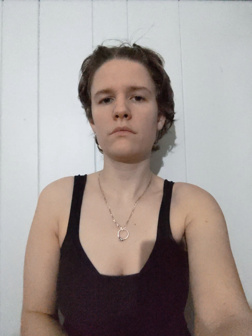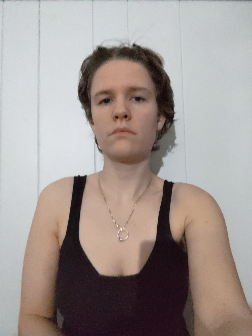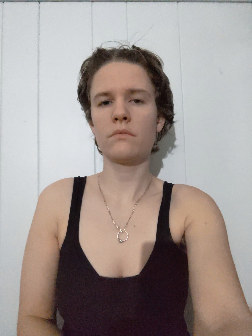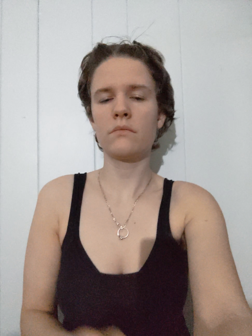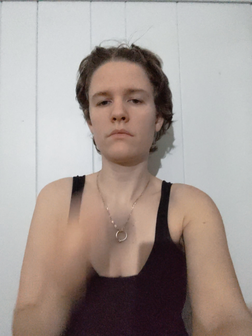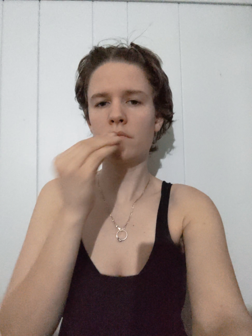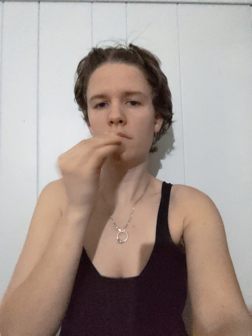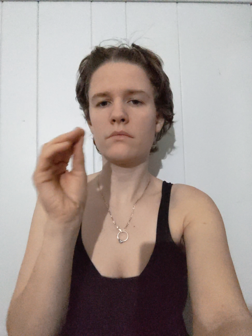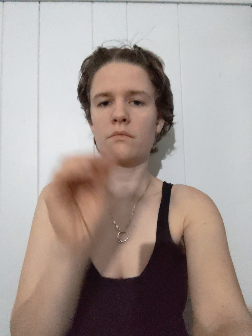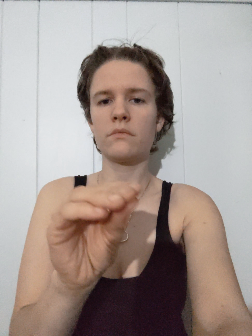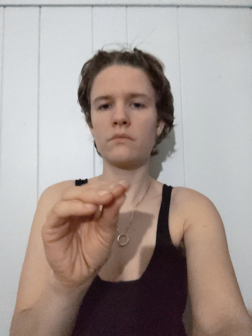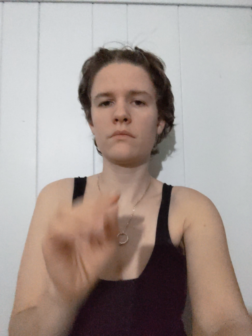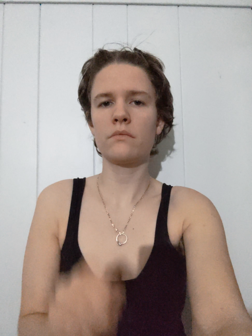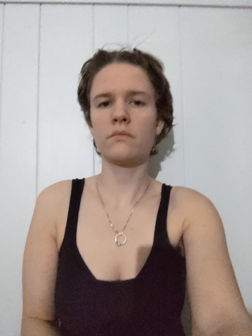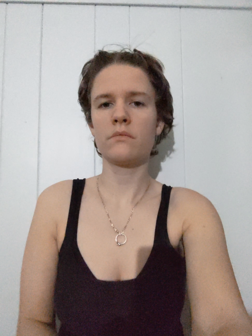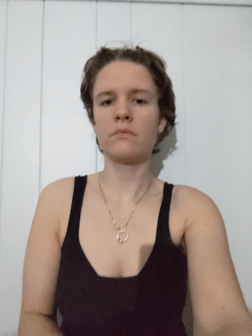kiss